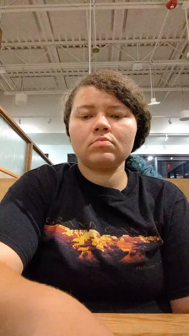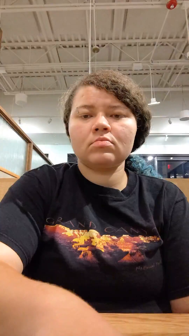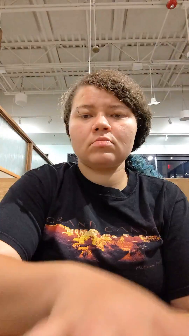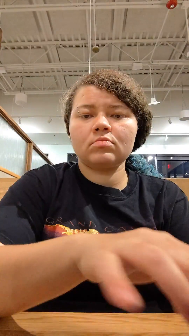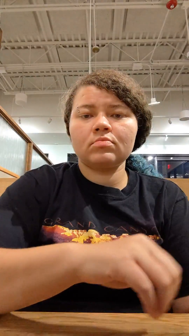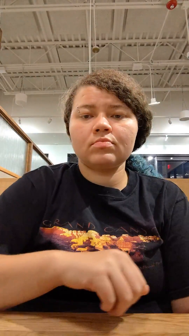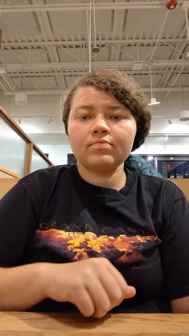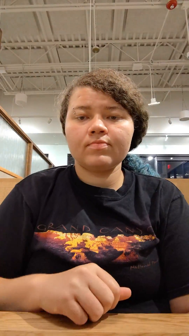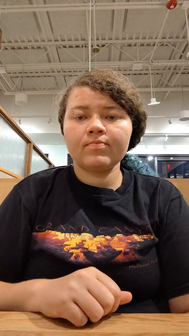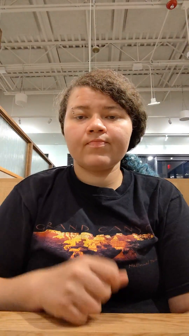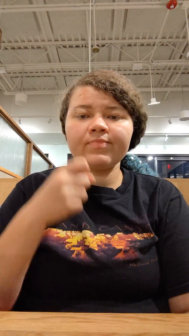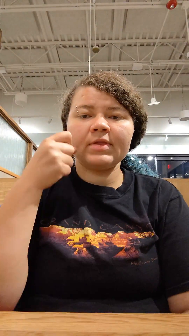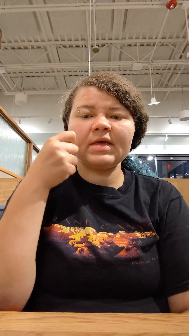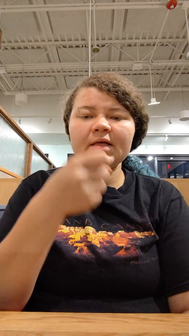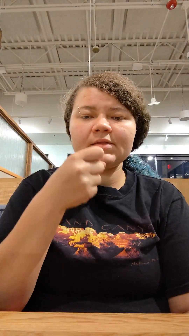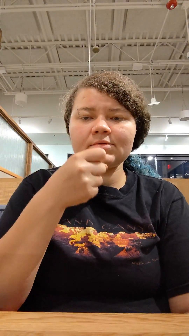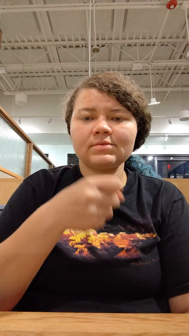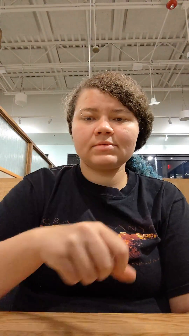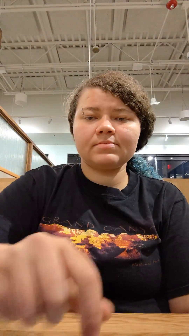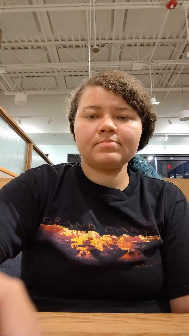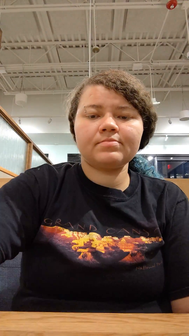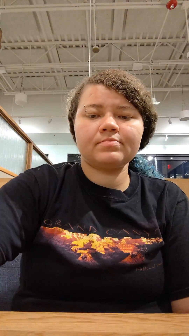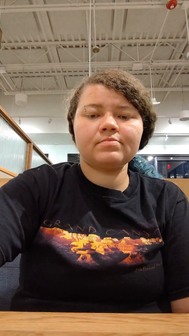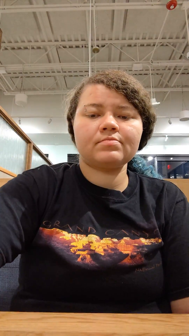hit